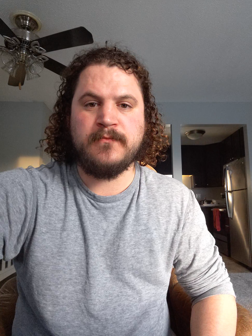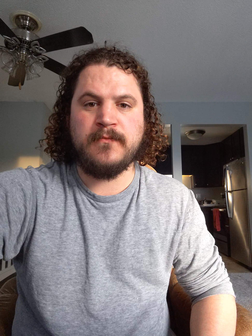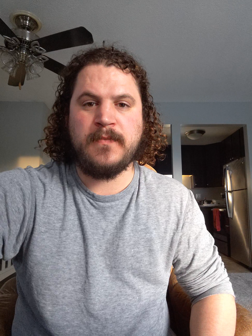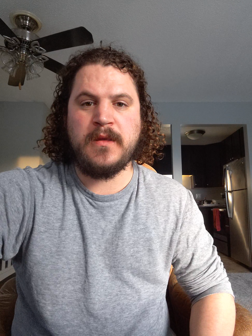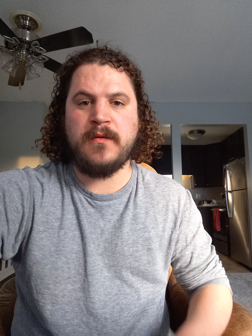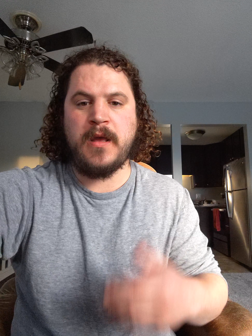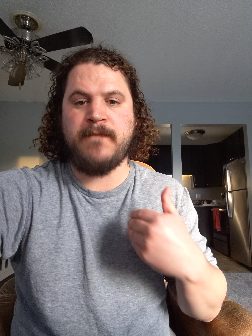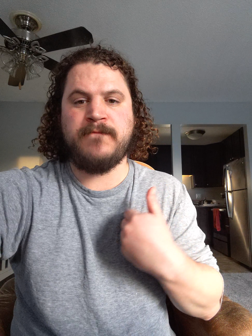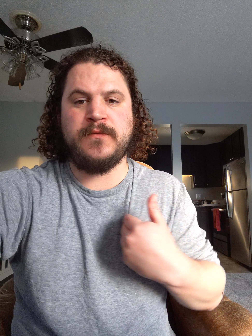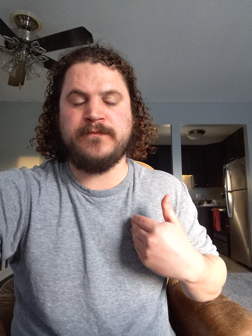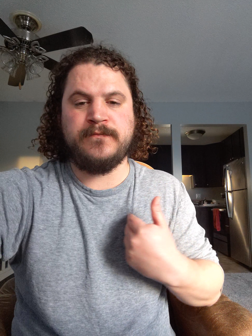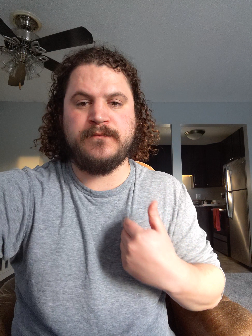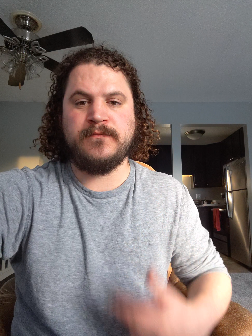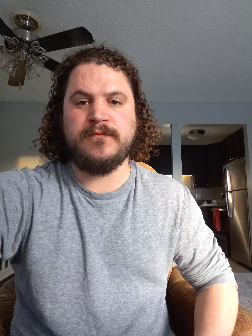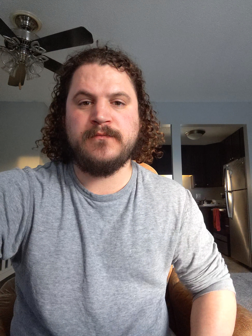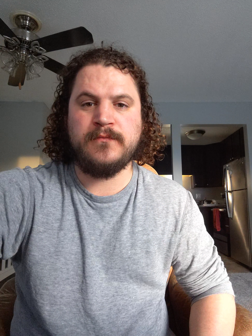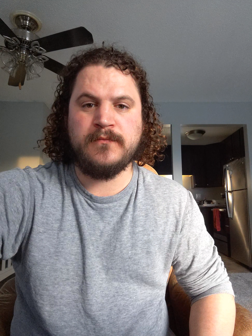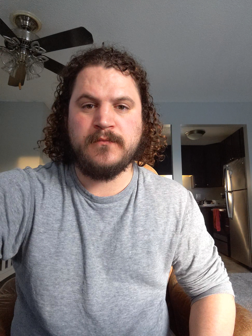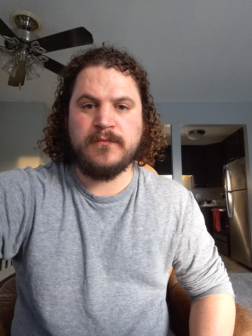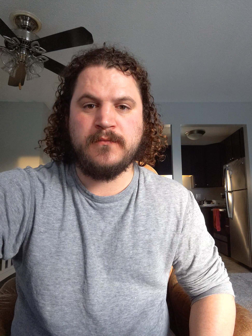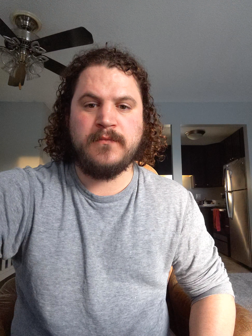animal